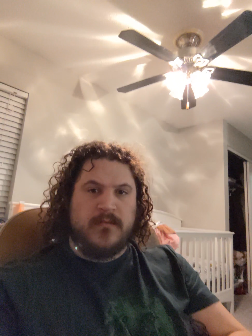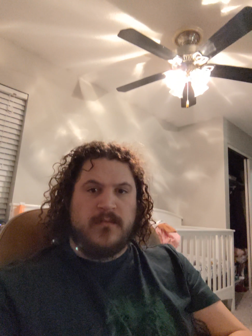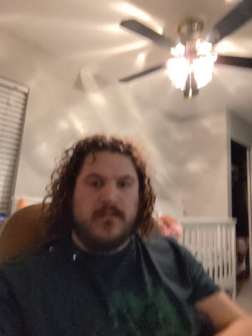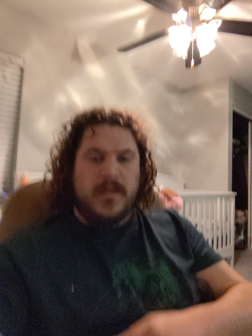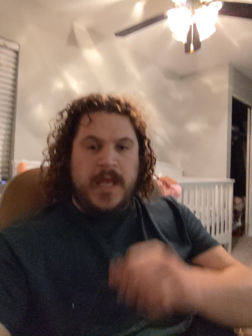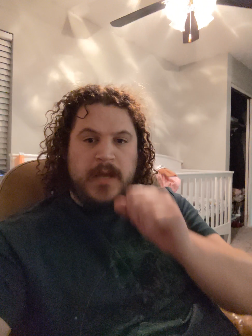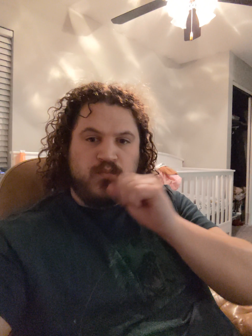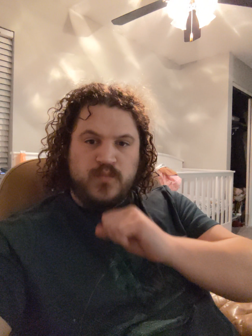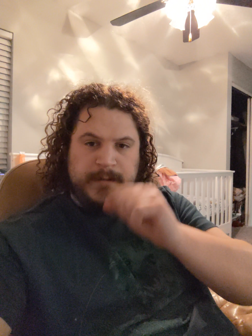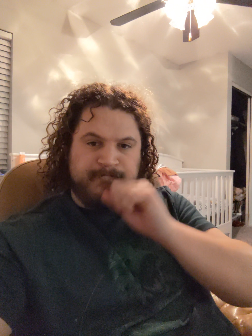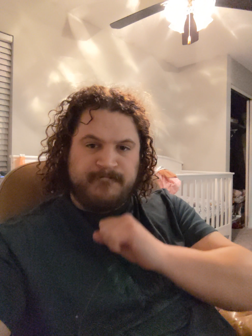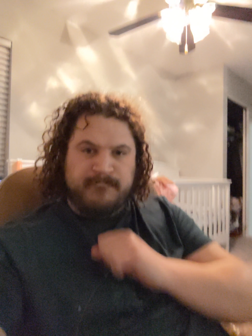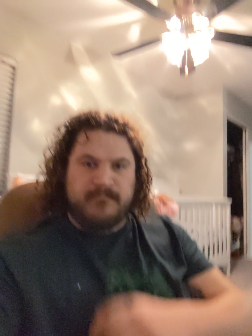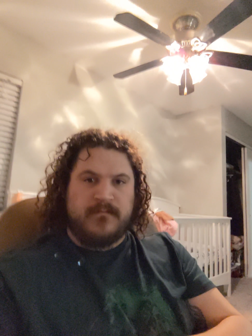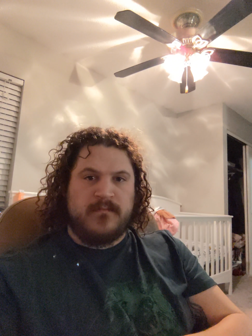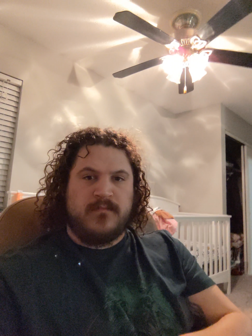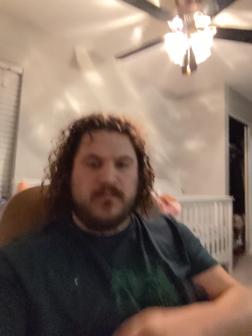ice cream